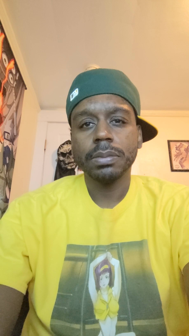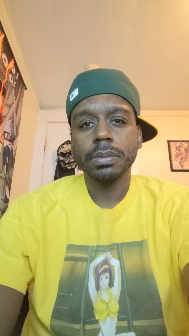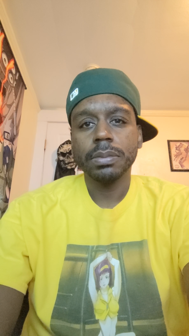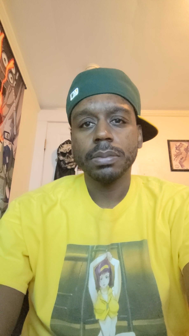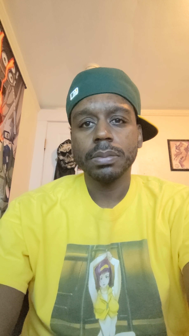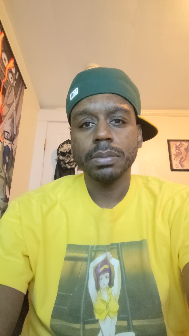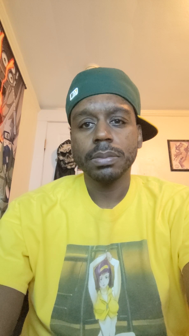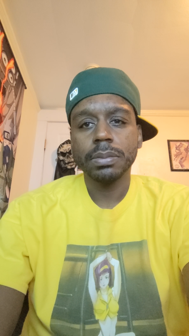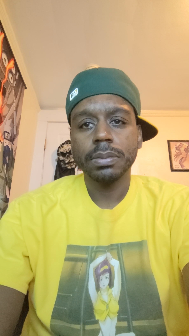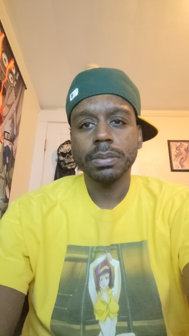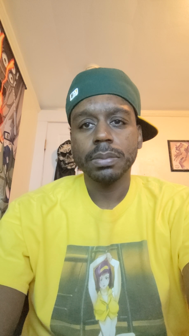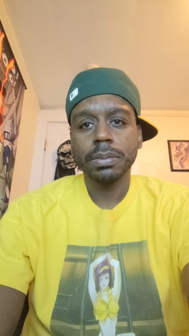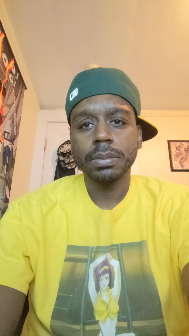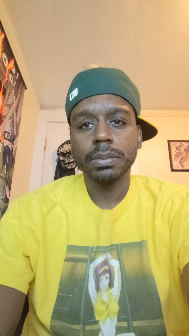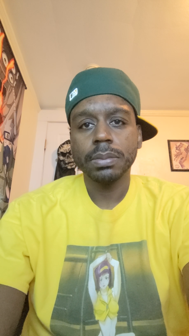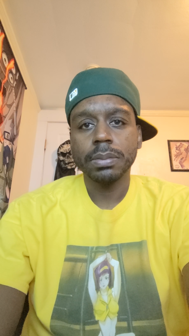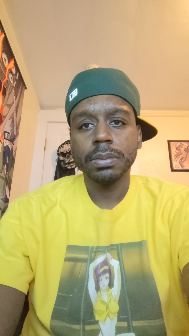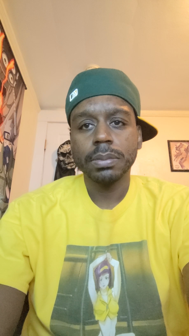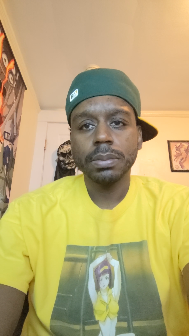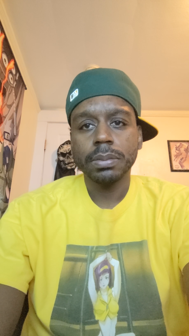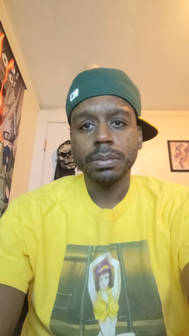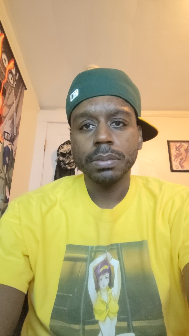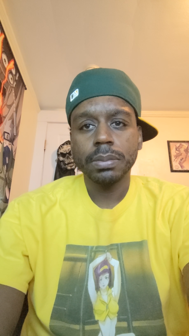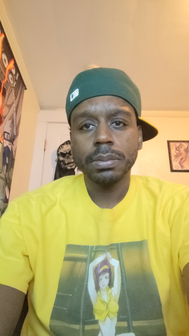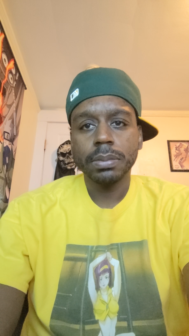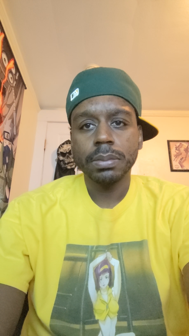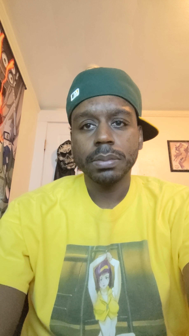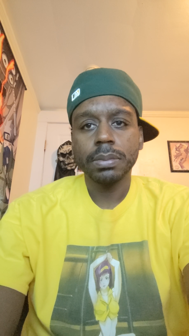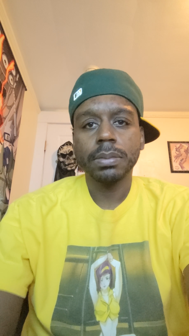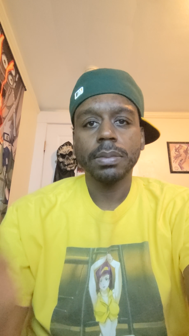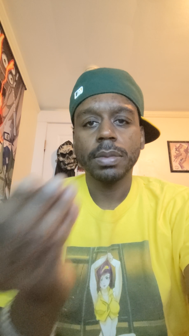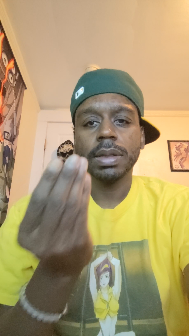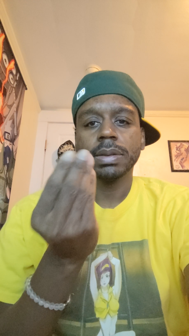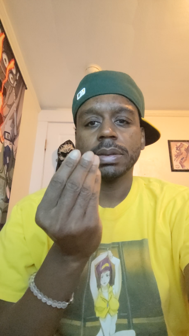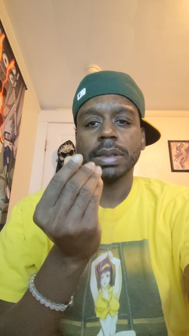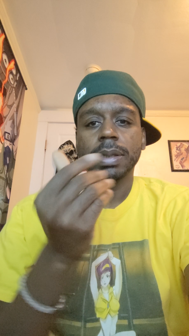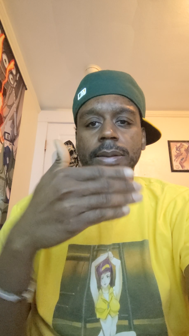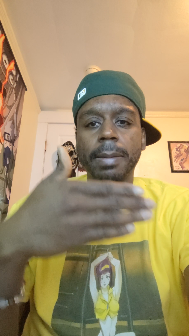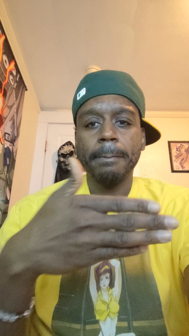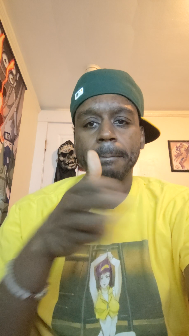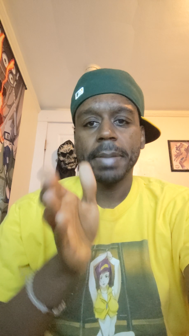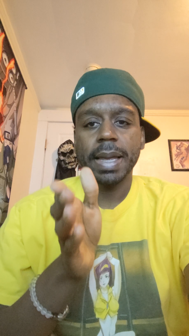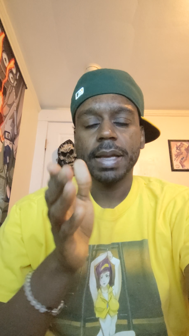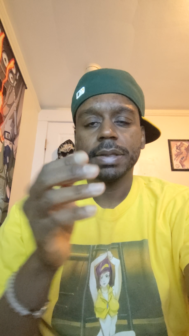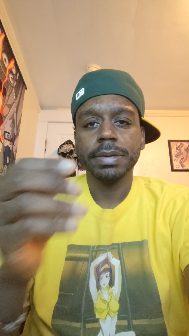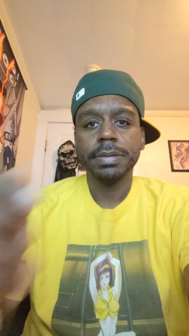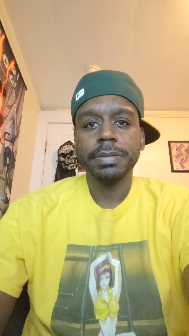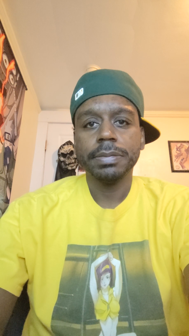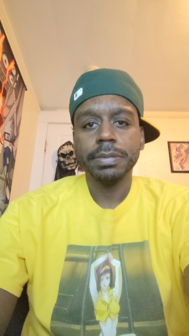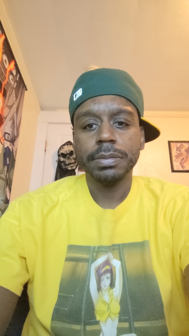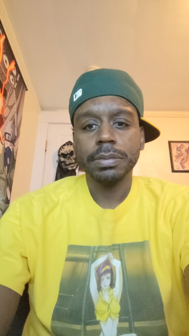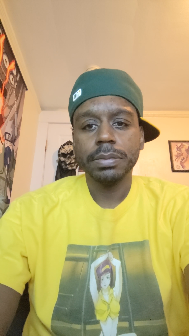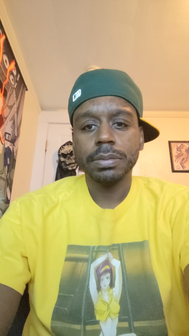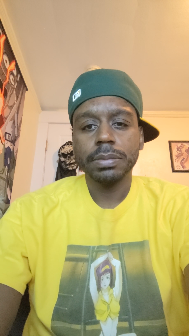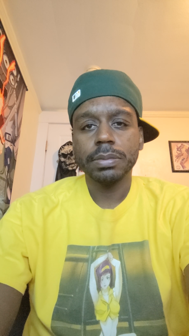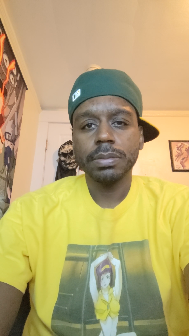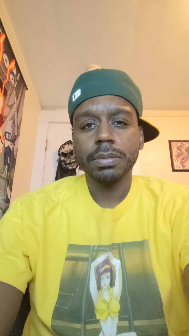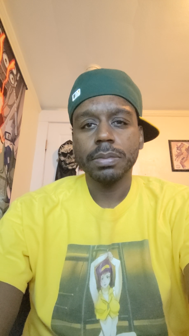sandbox